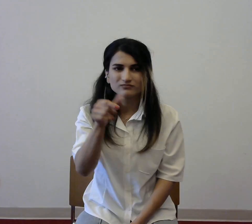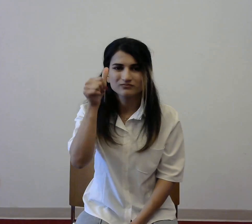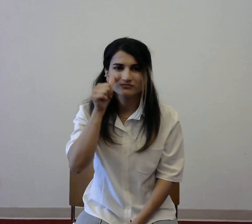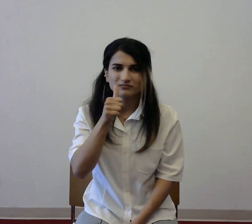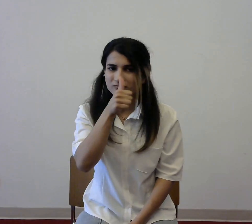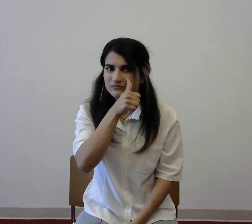parol